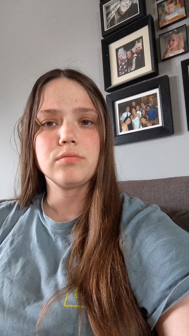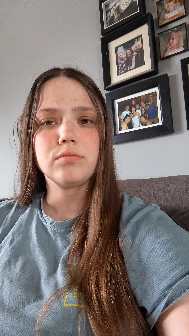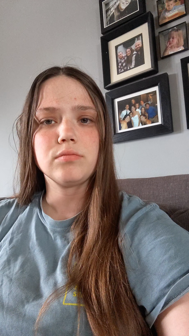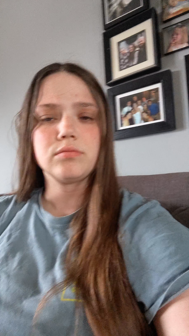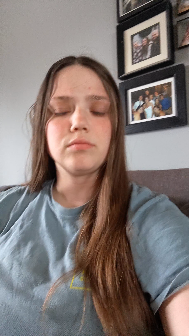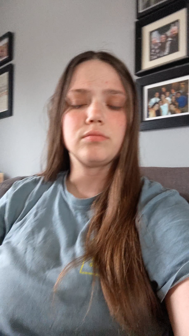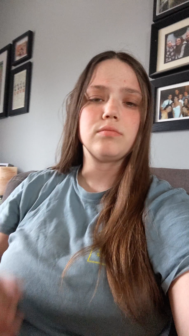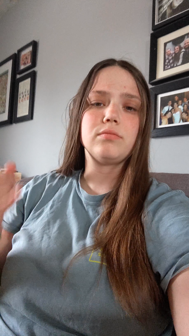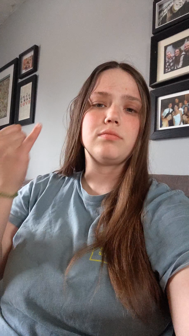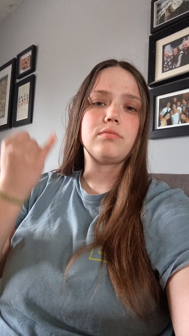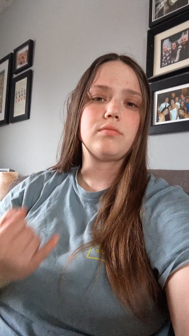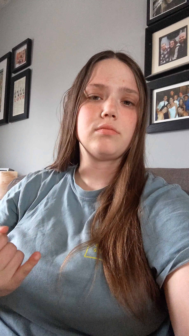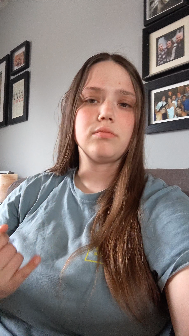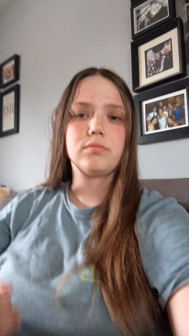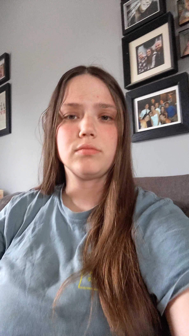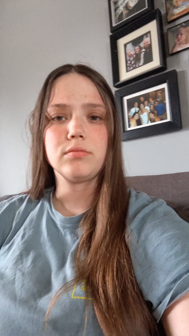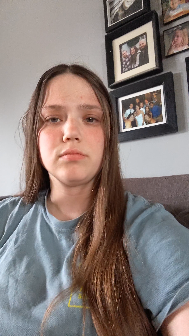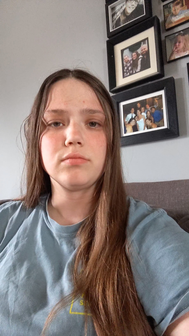last